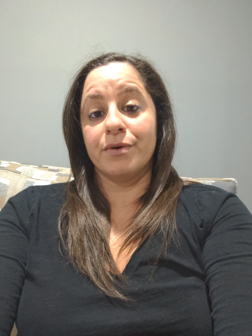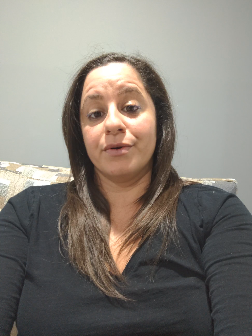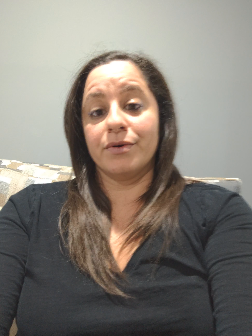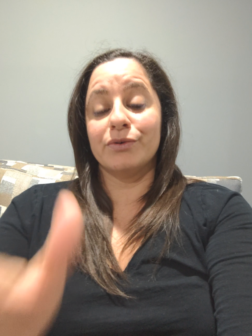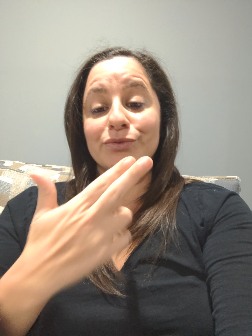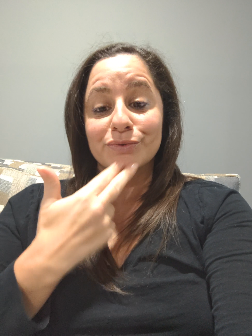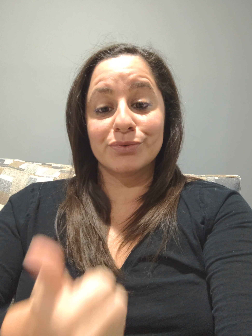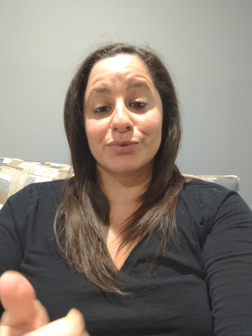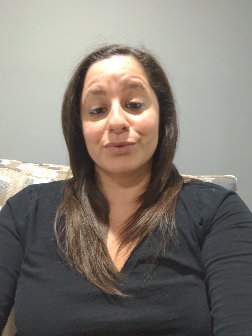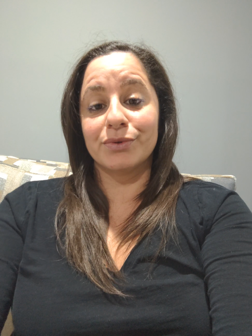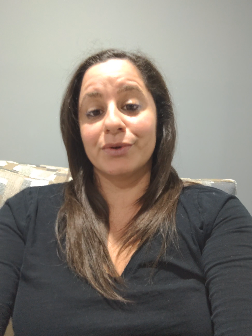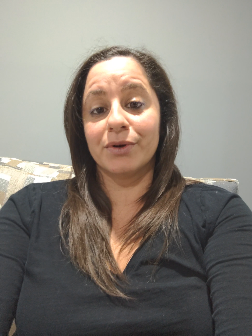cute